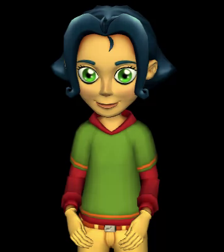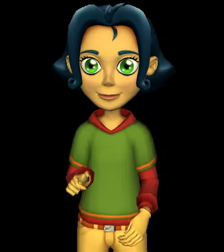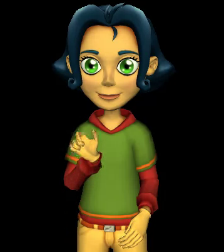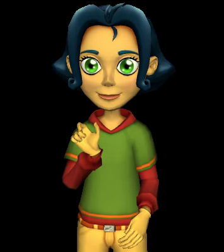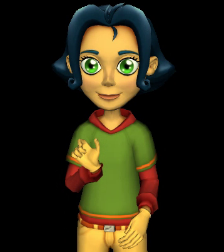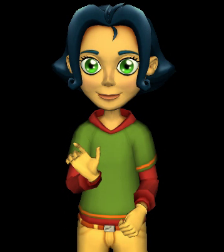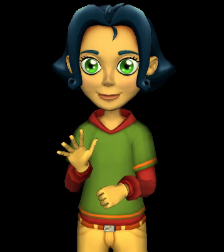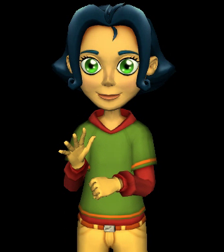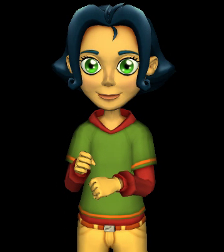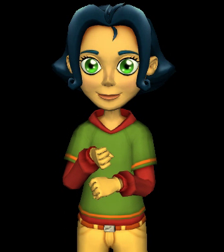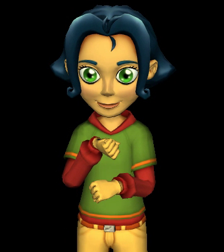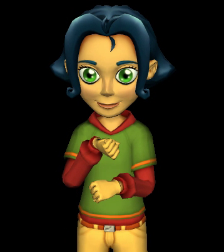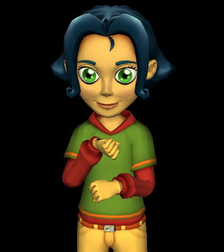فائز